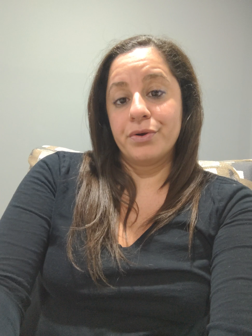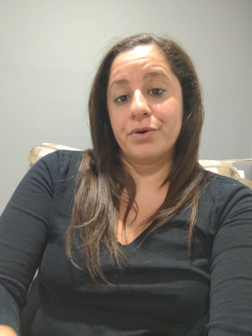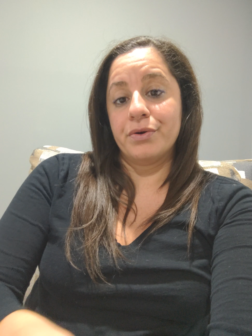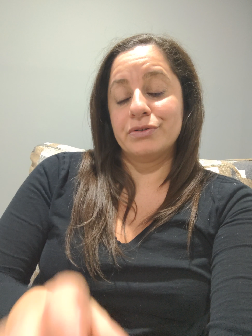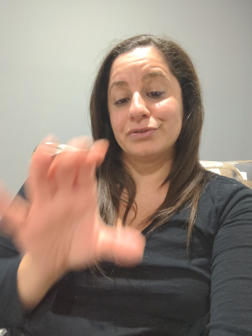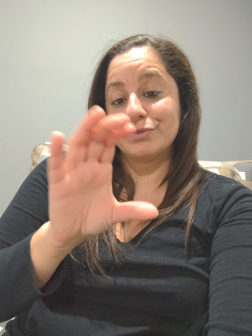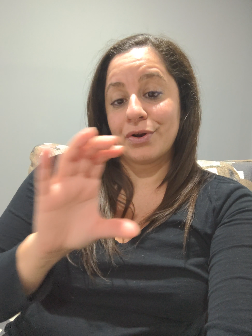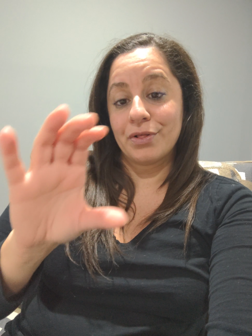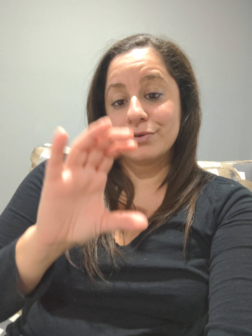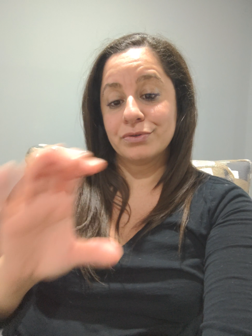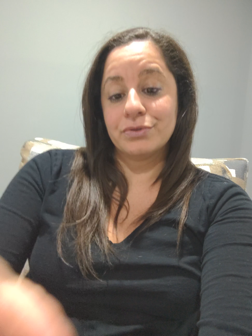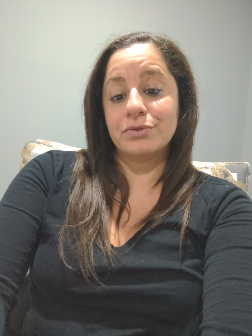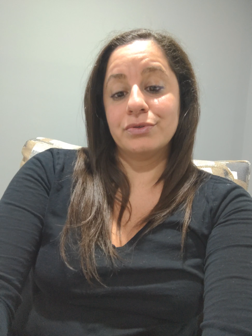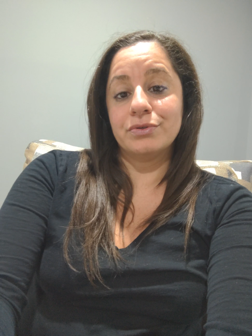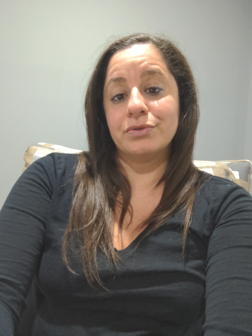chocolate